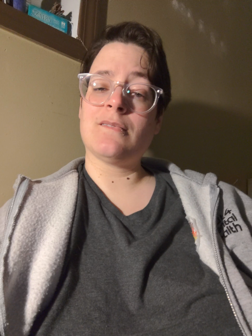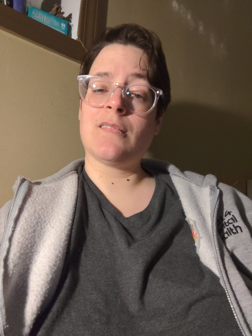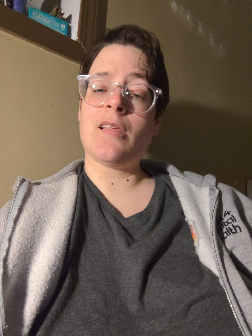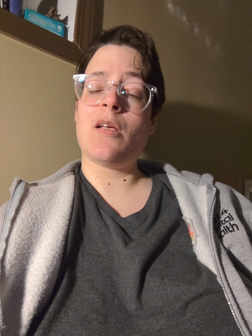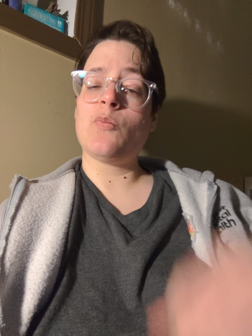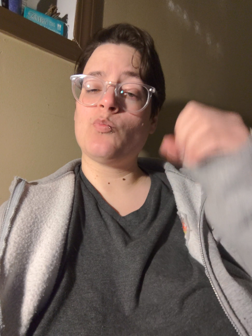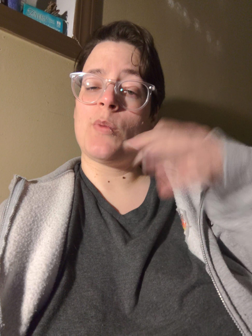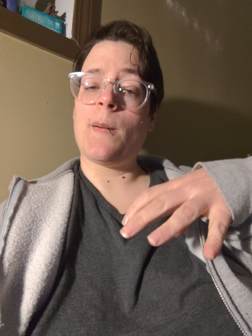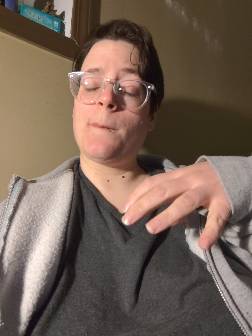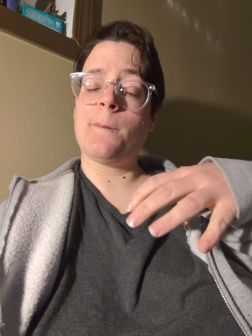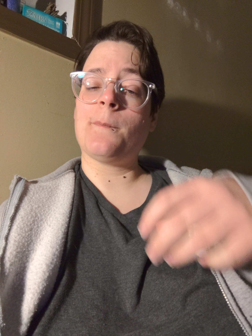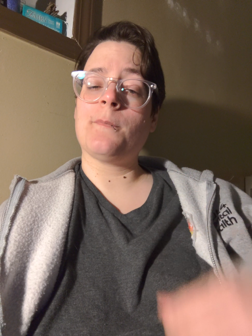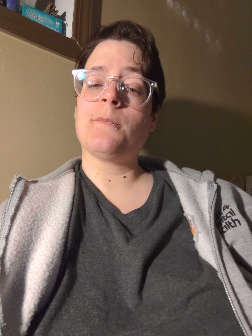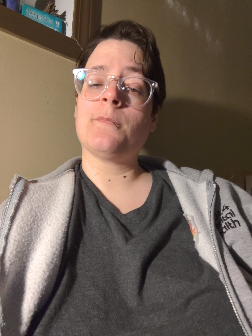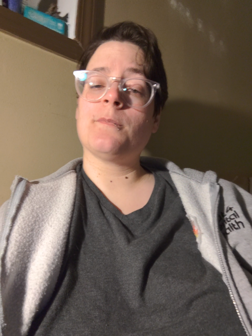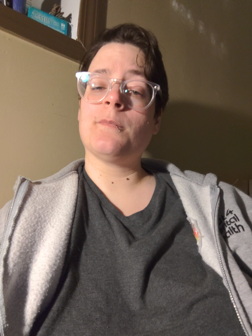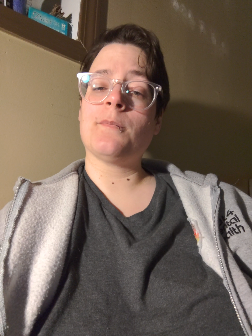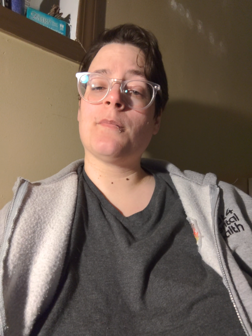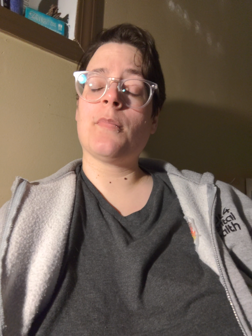drop